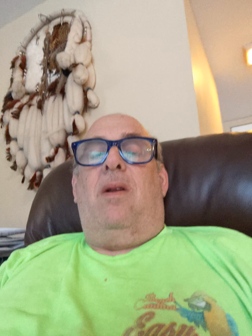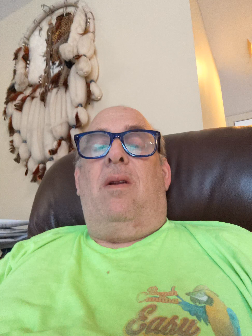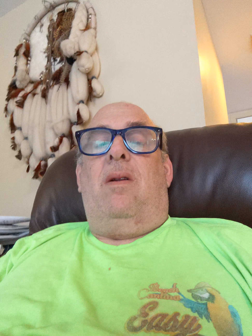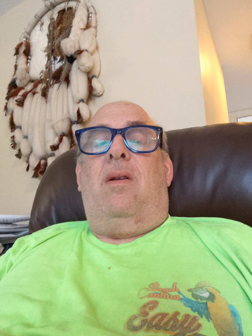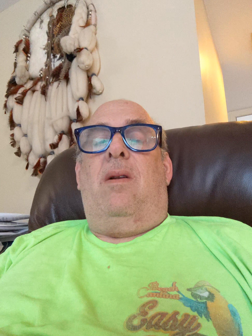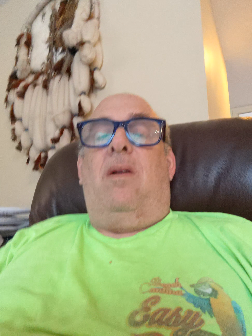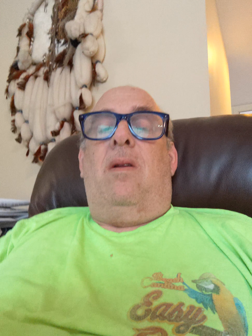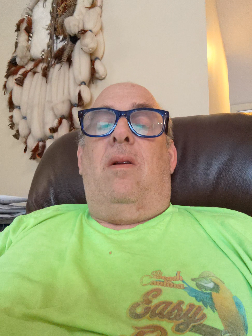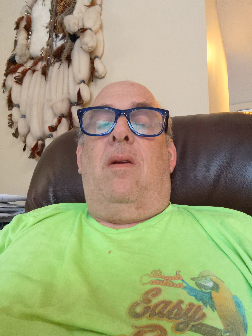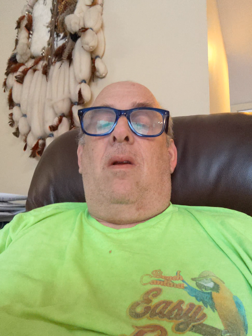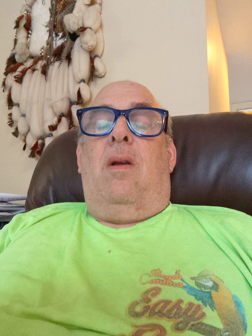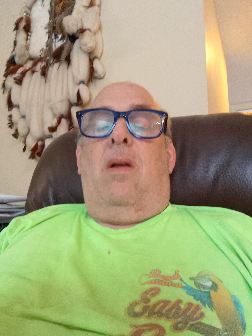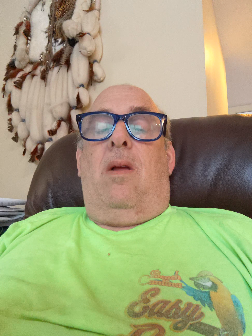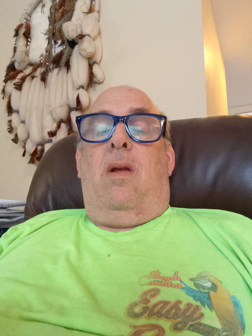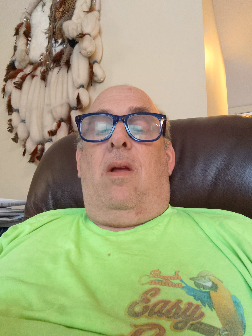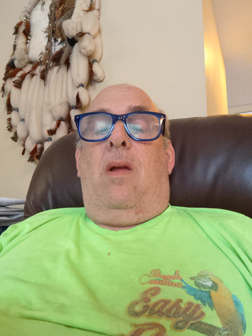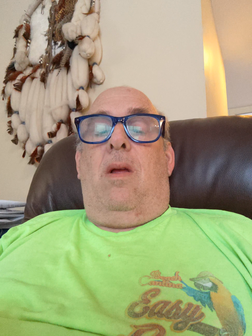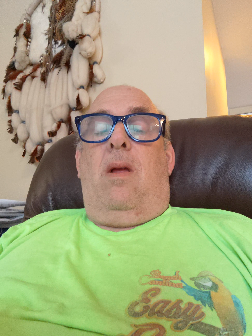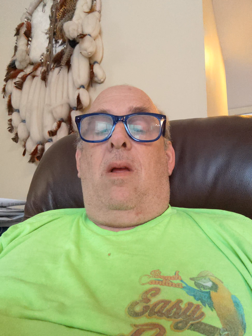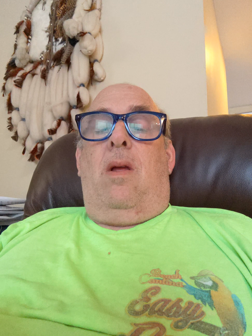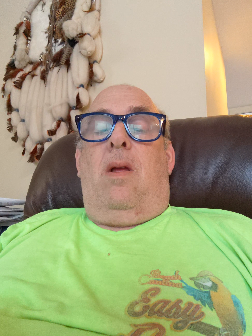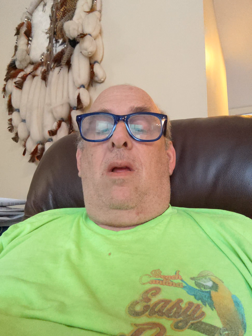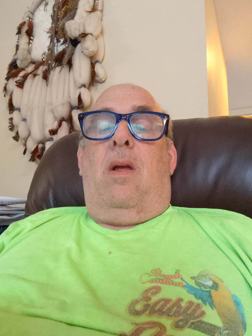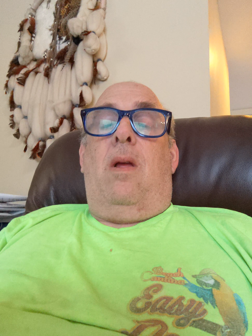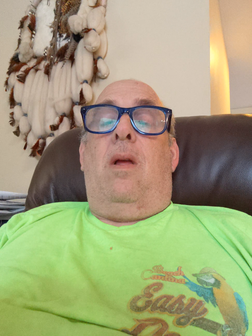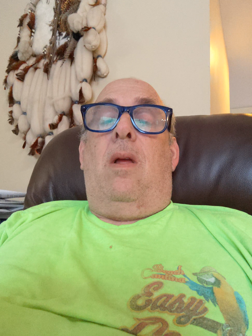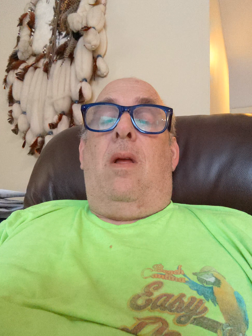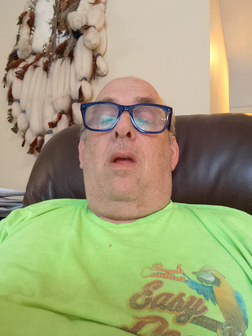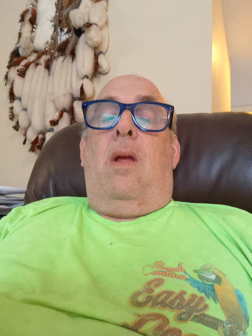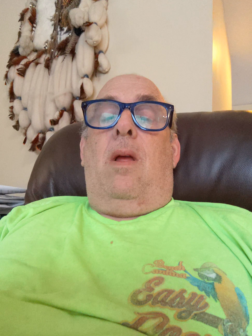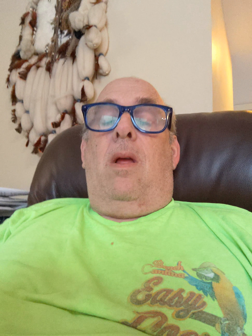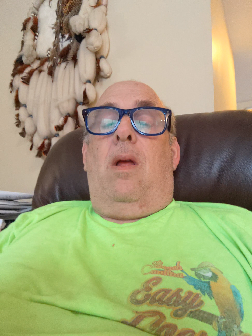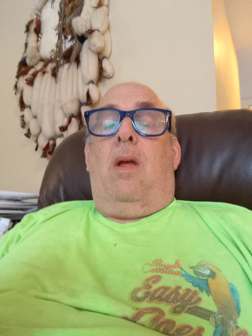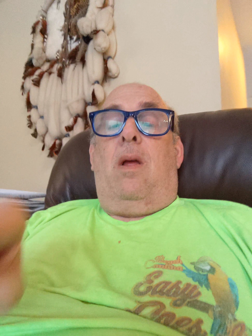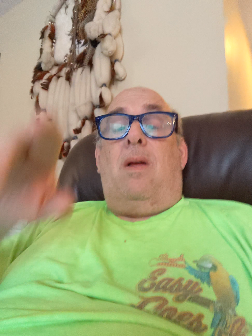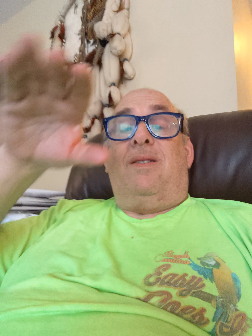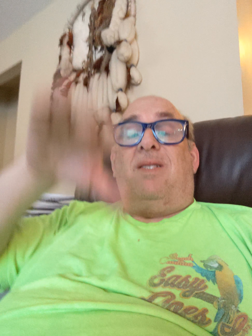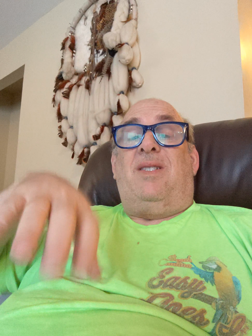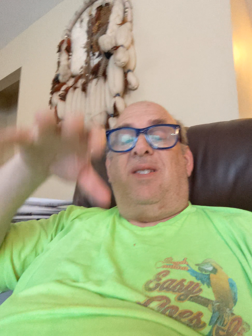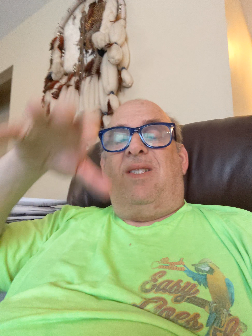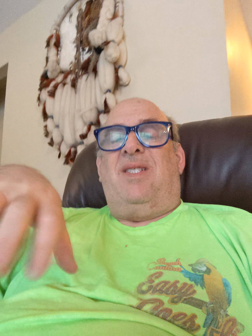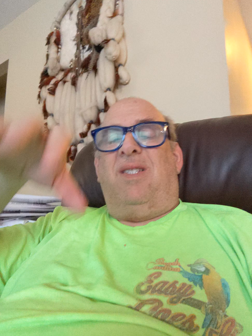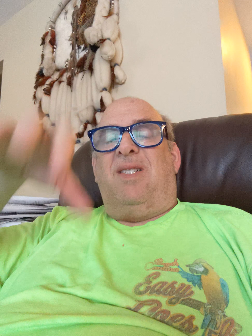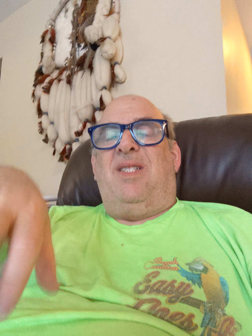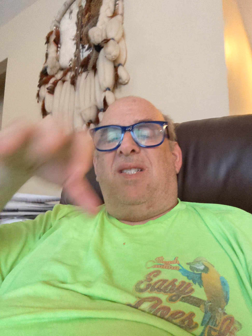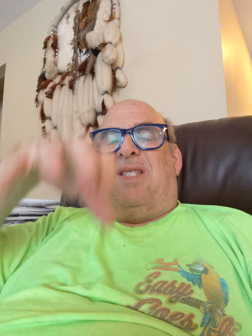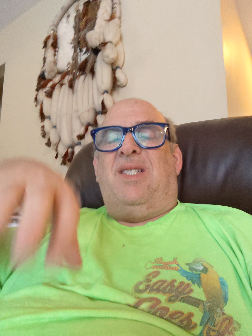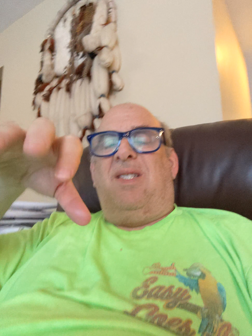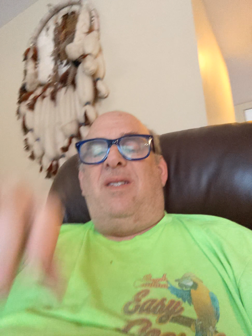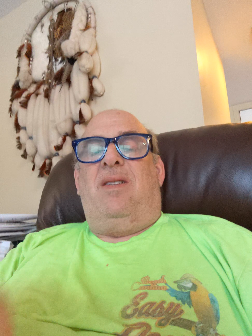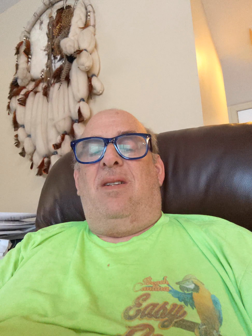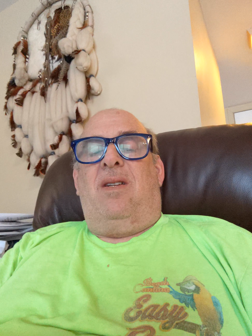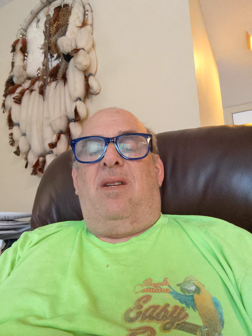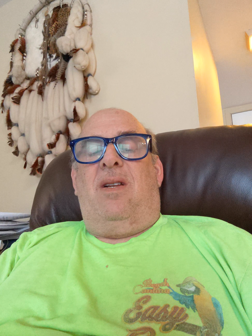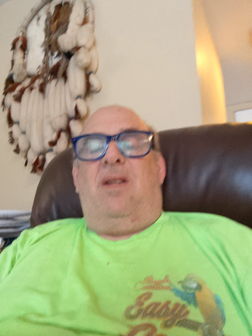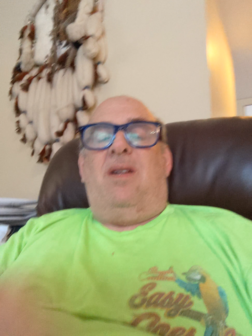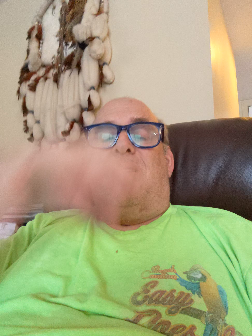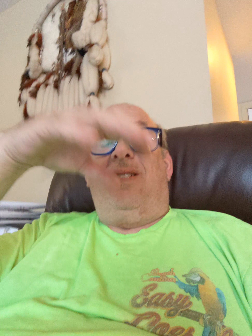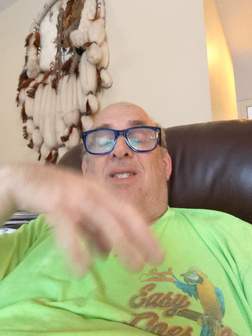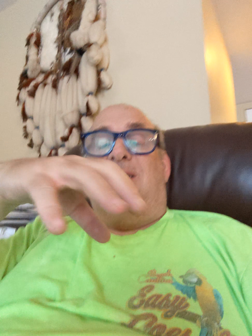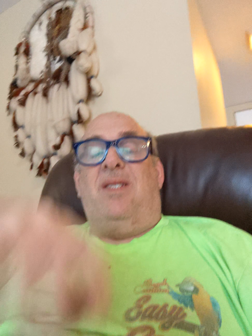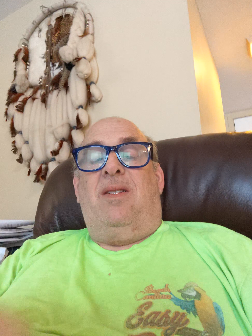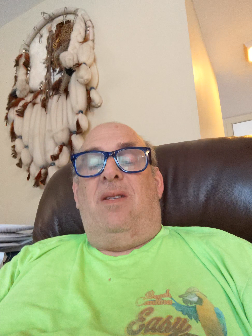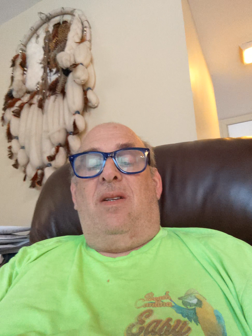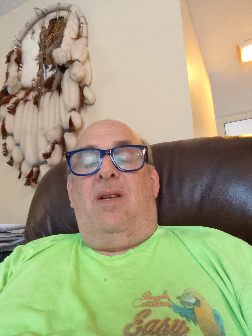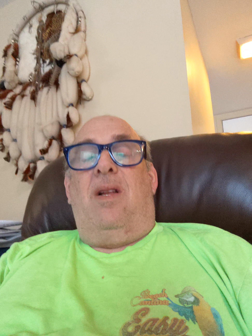alligator